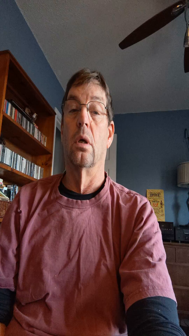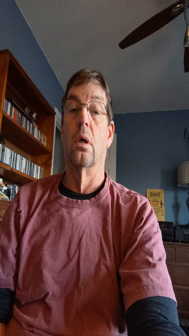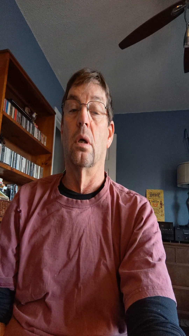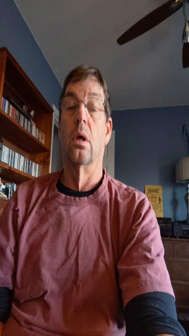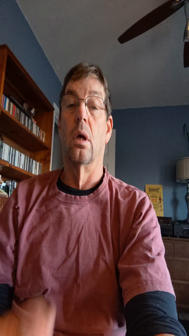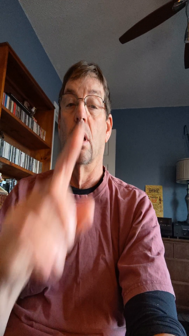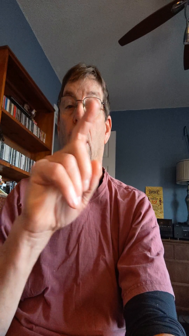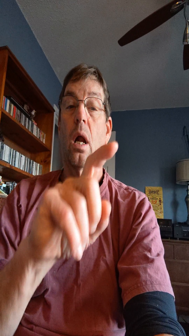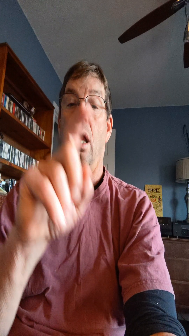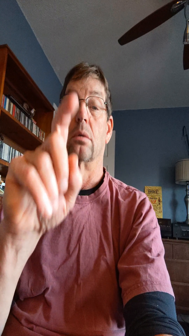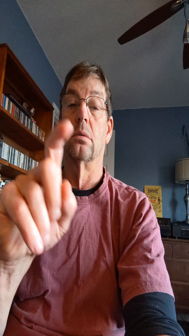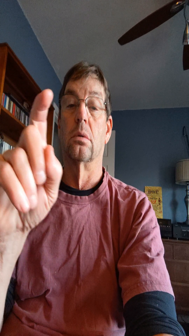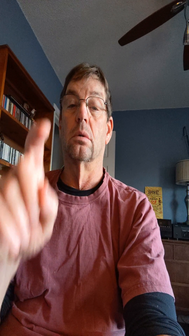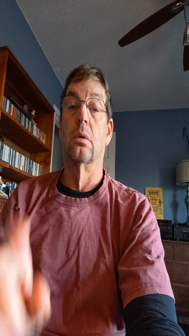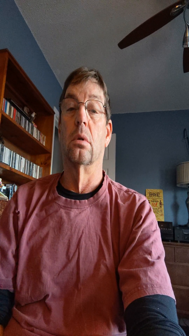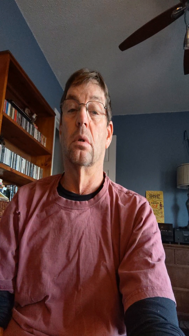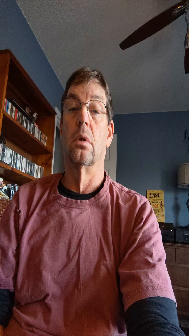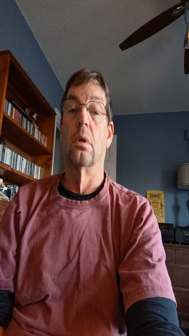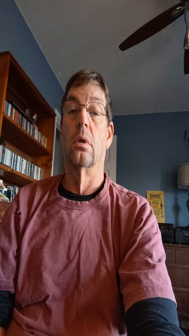closet